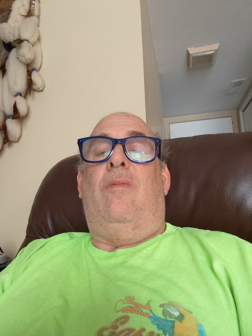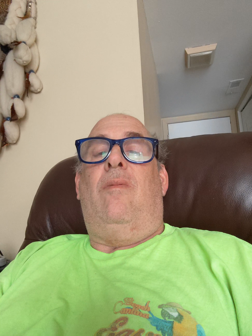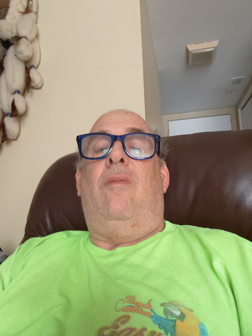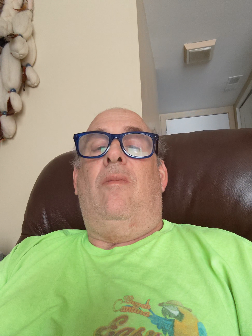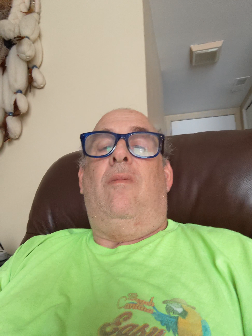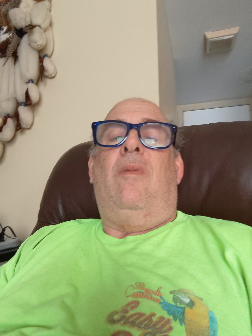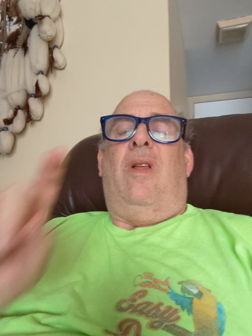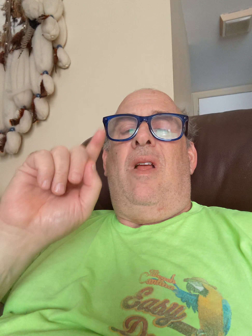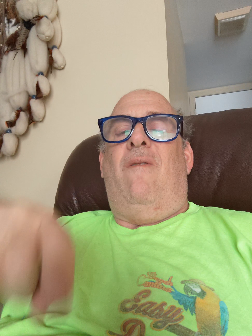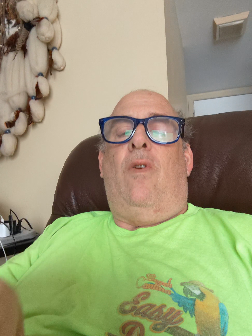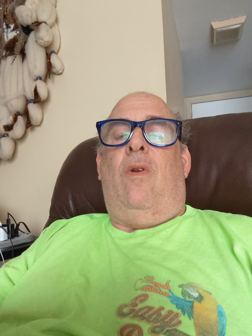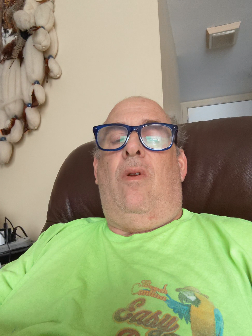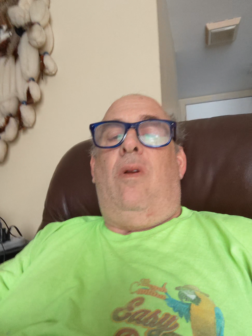have to